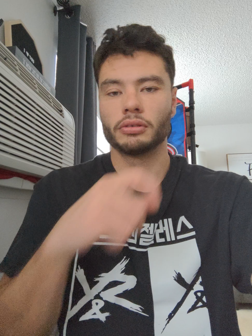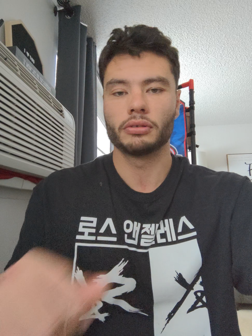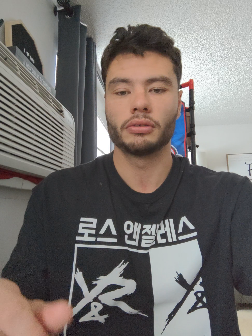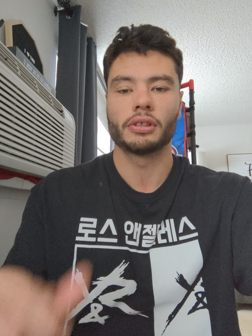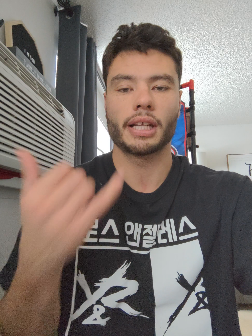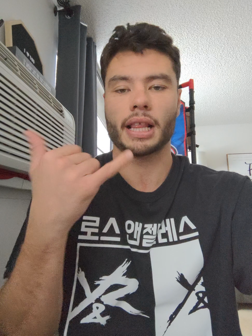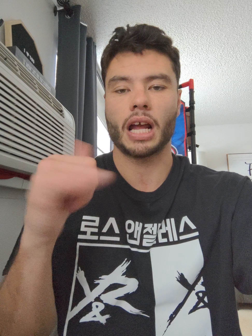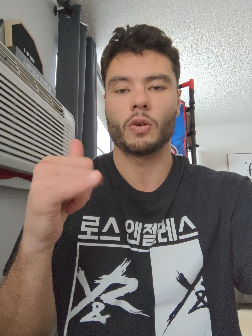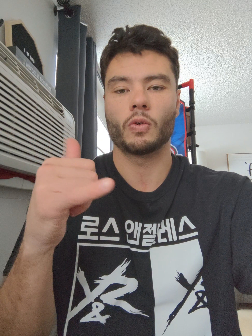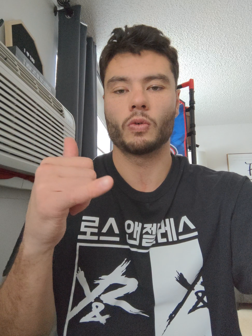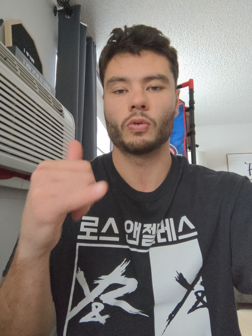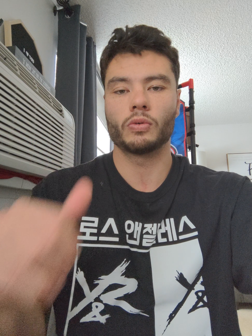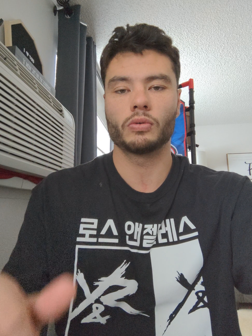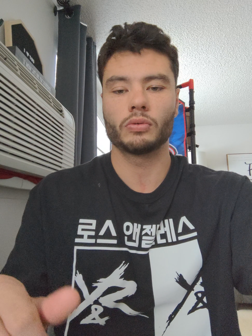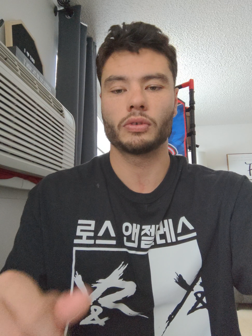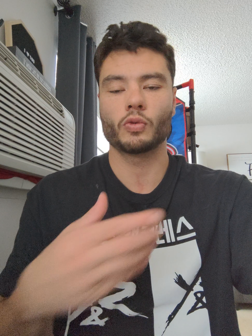yellow